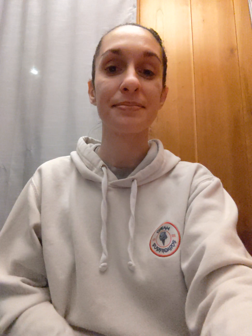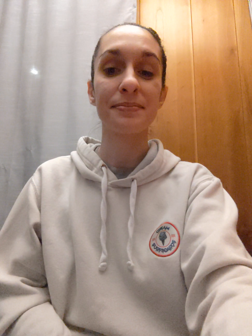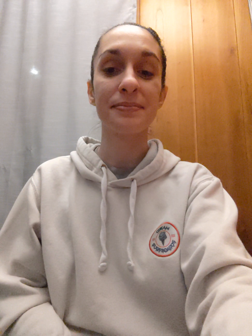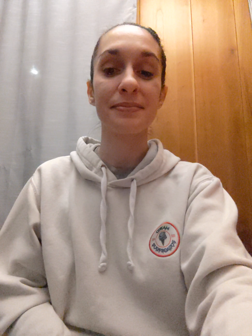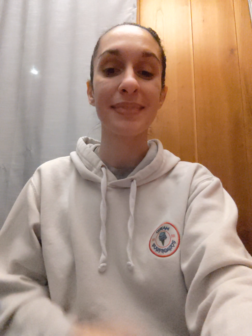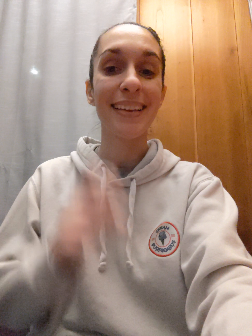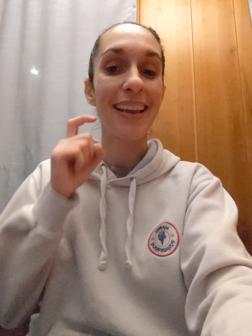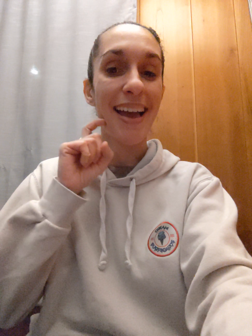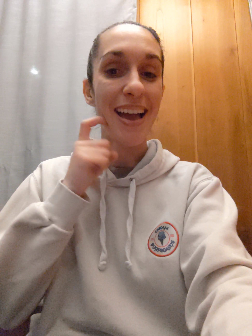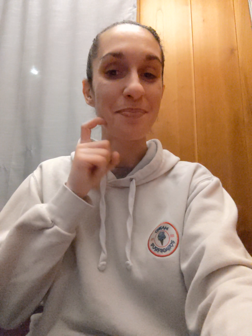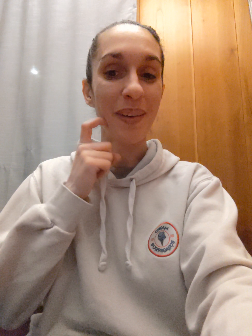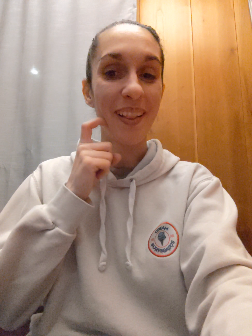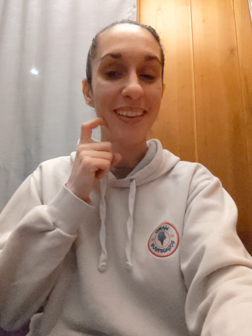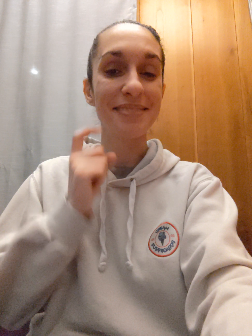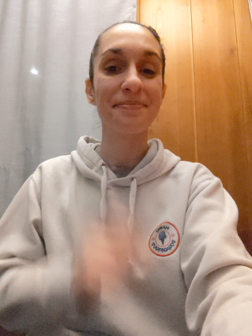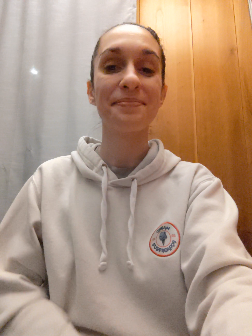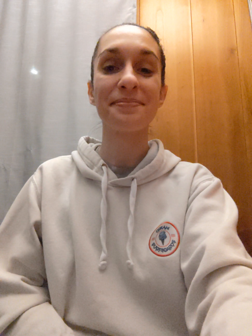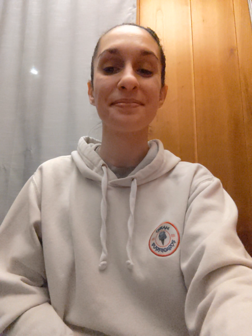apple